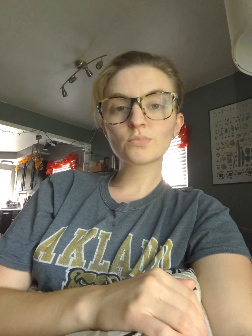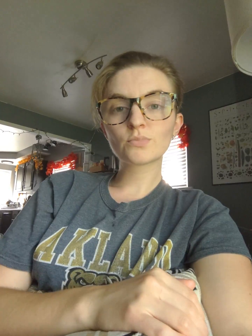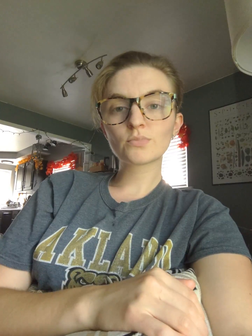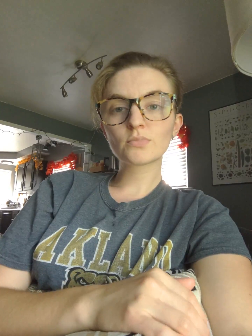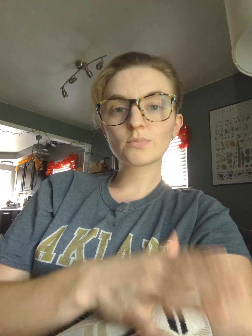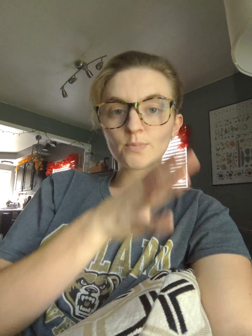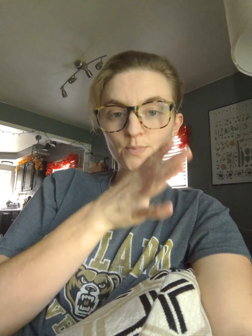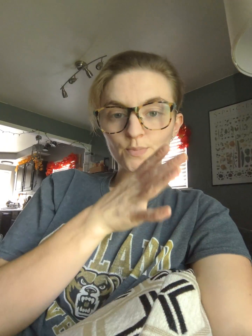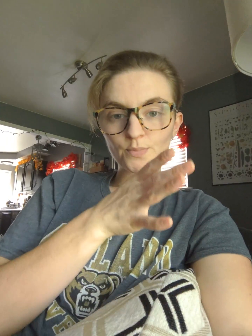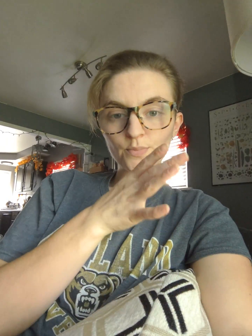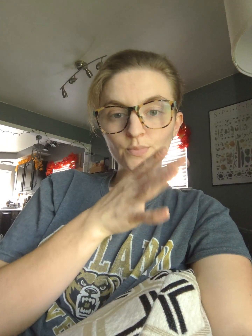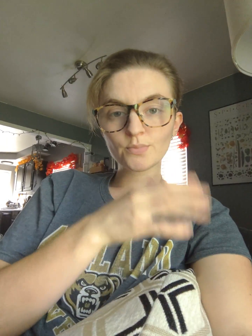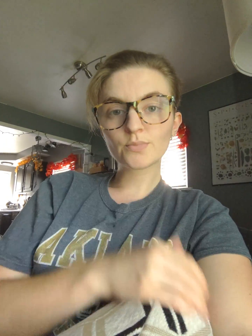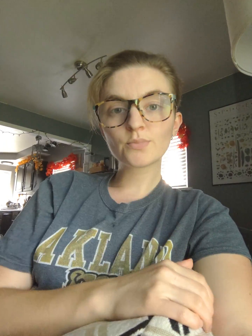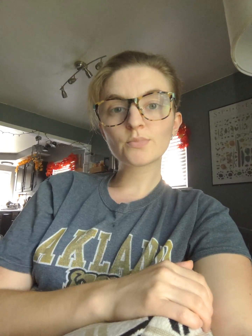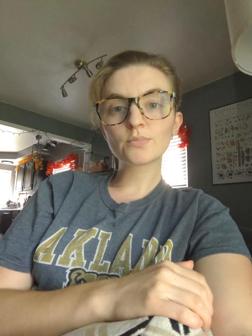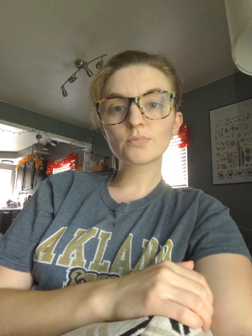mommy